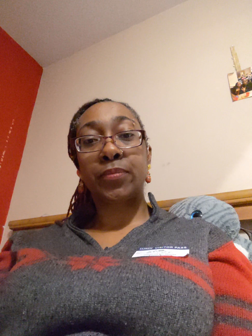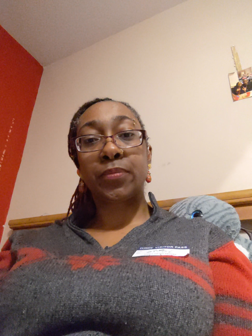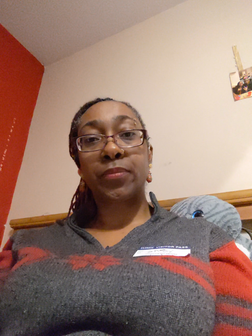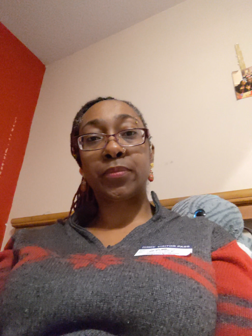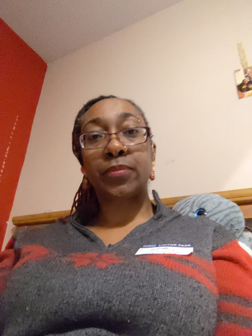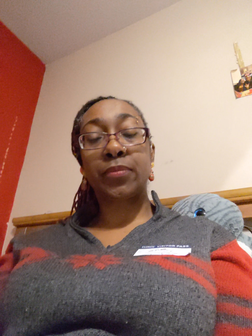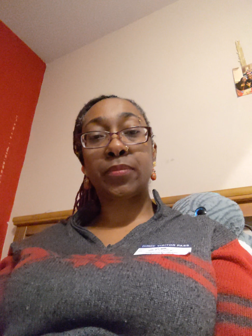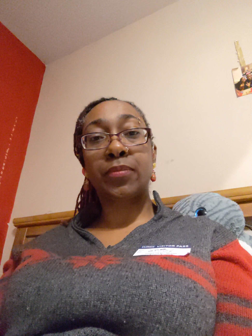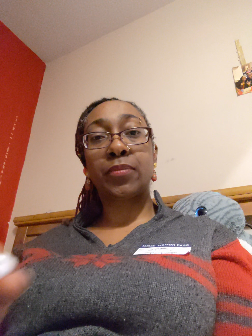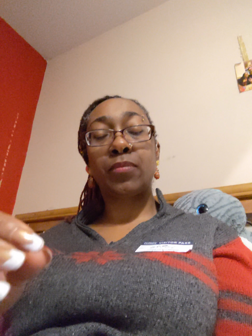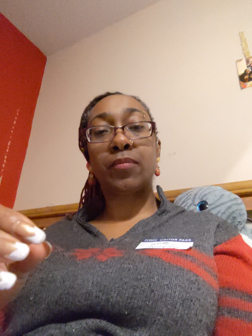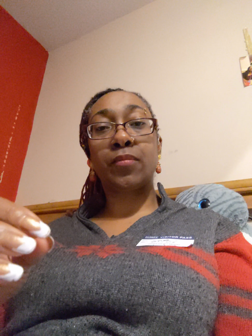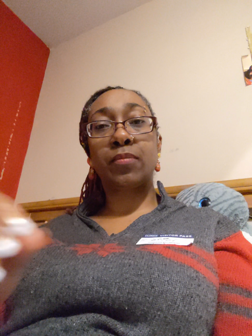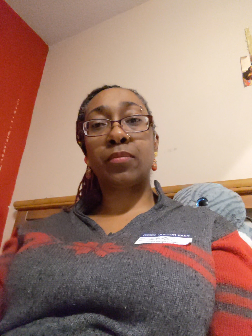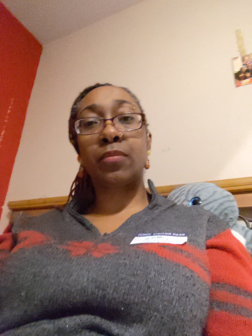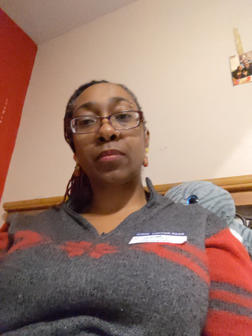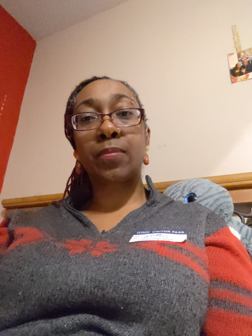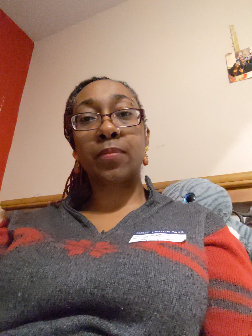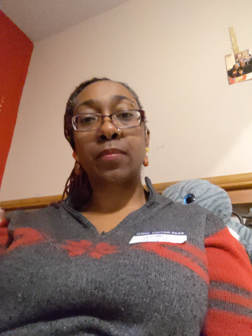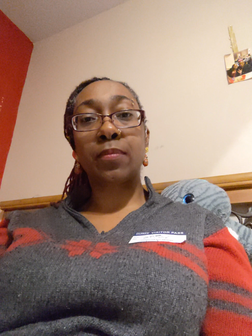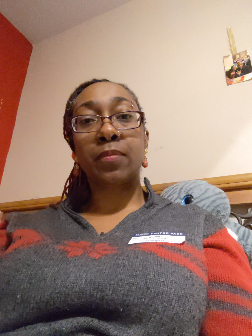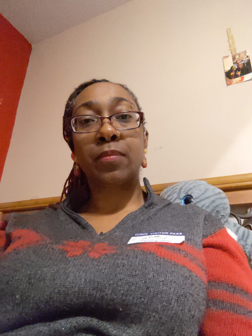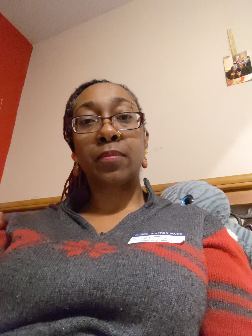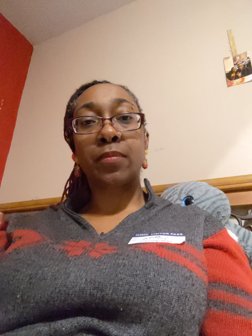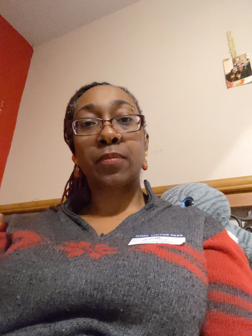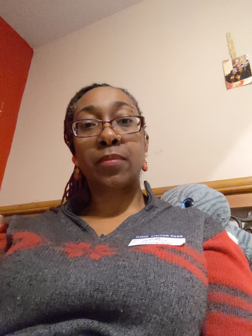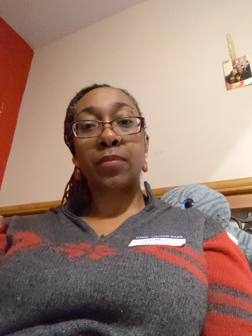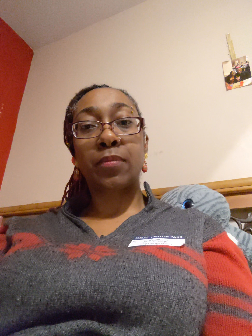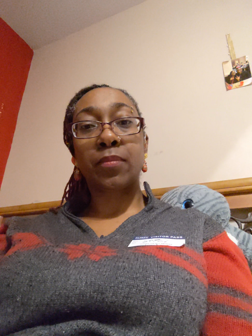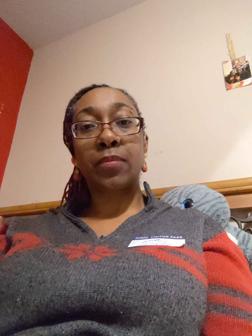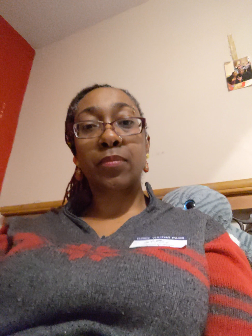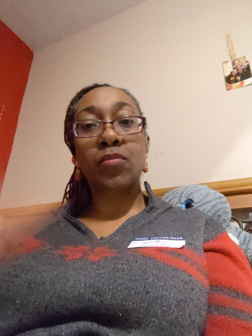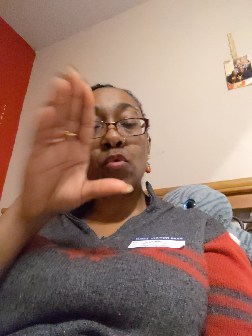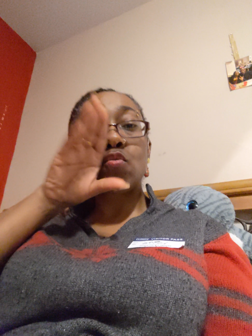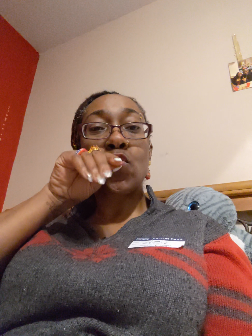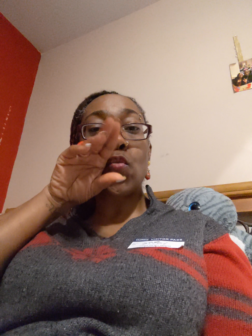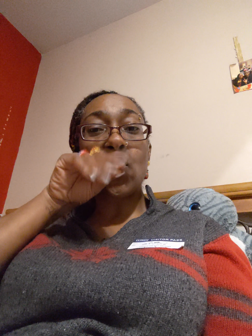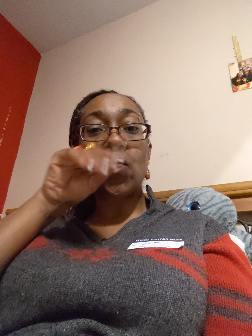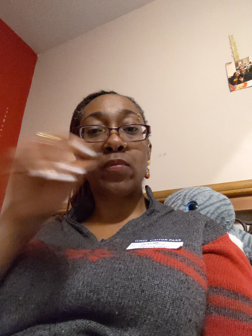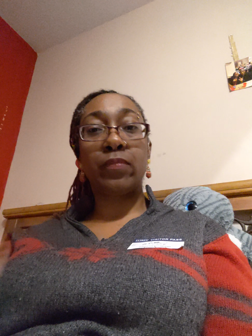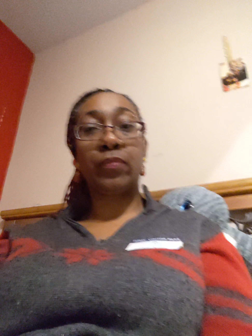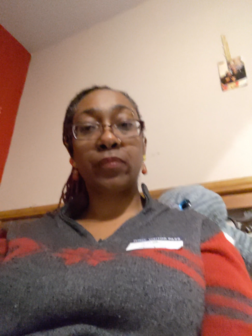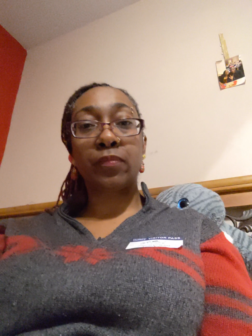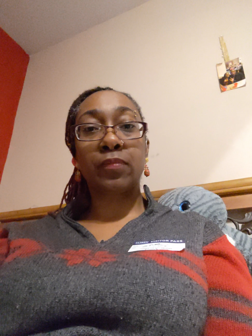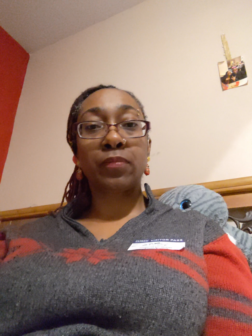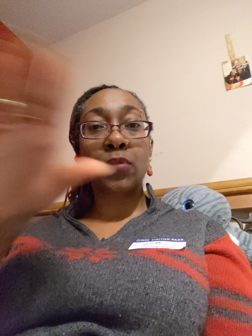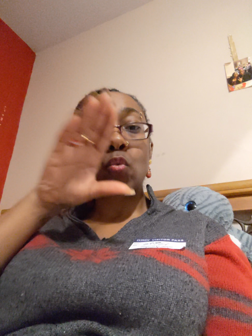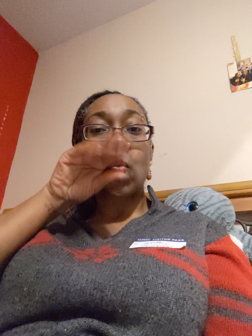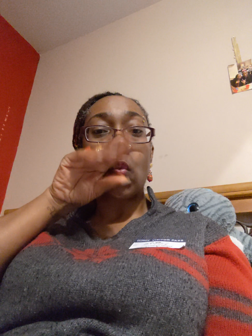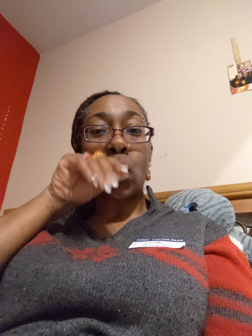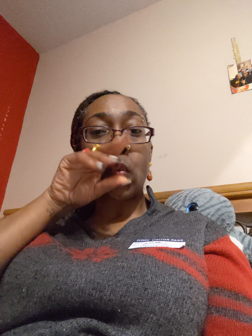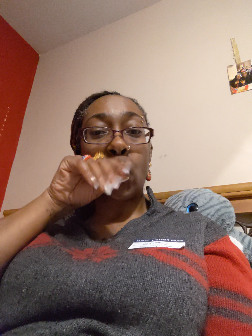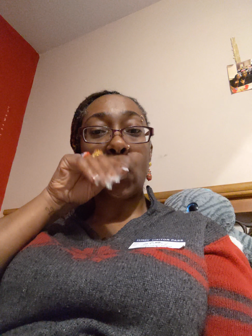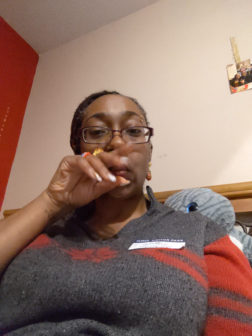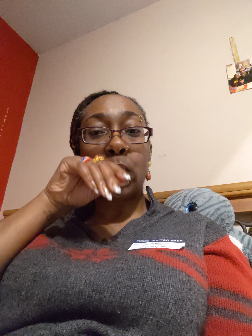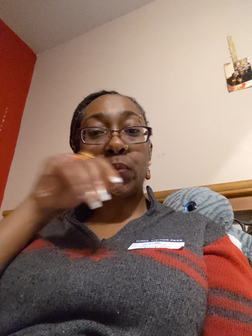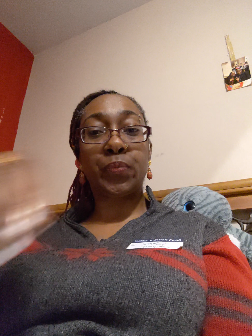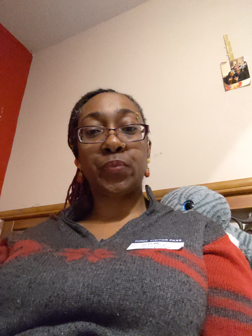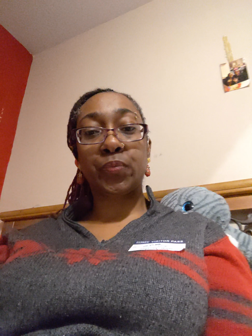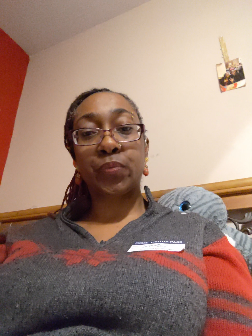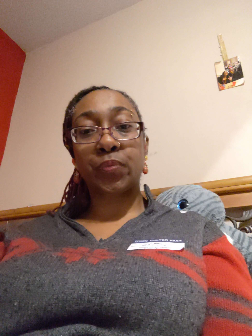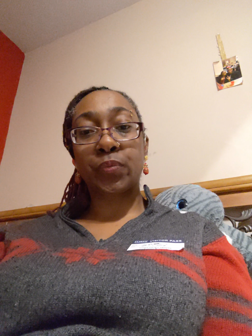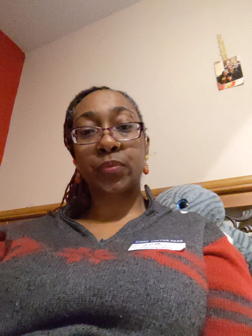goose